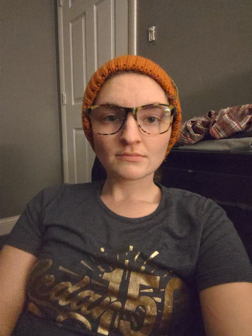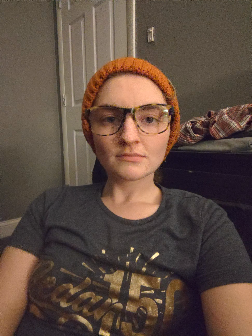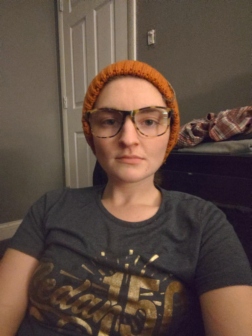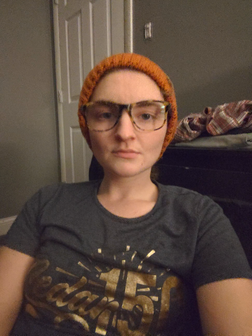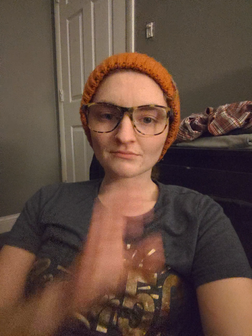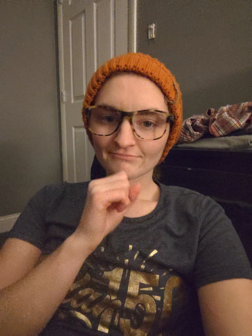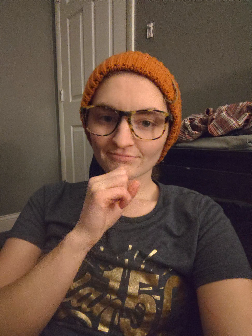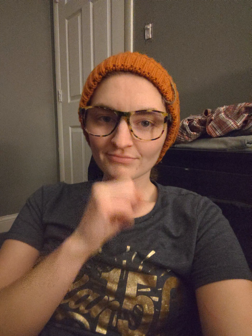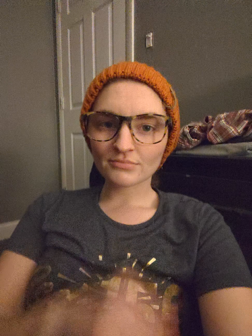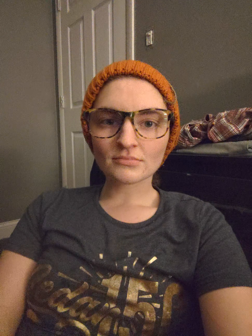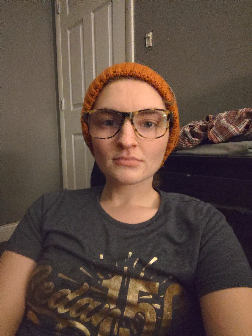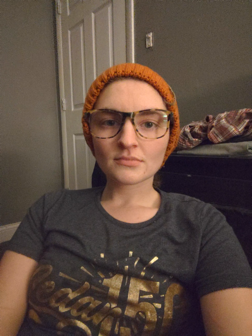orange